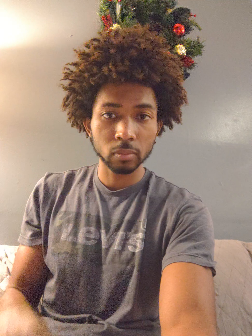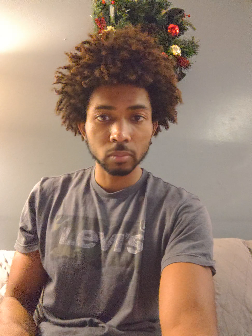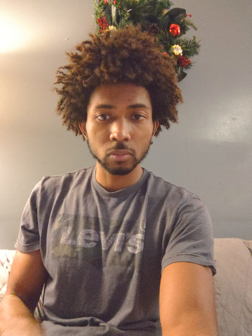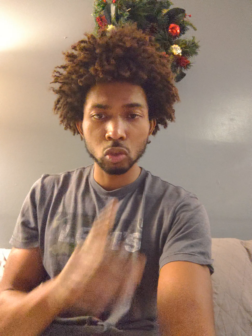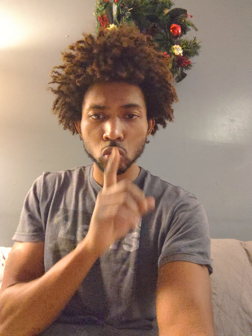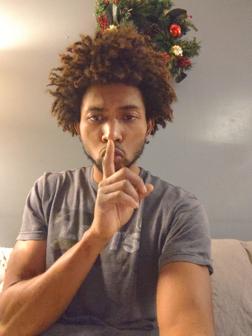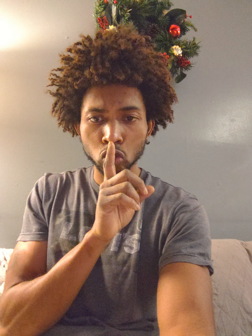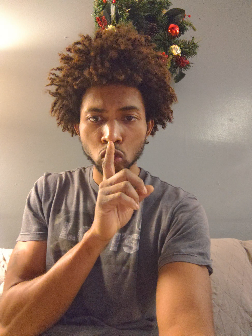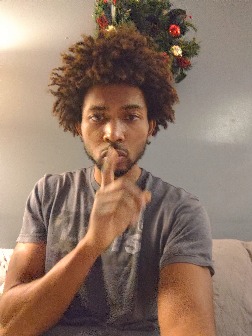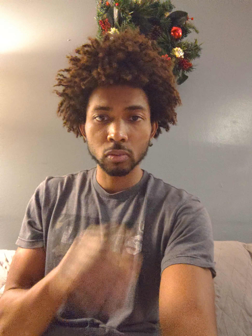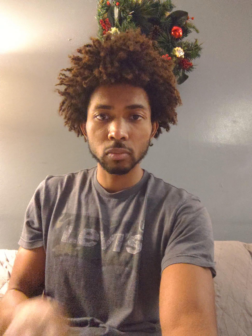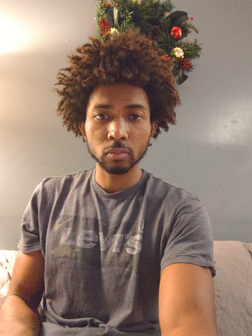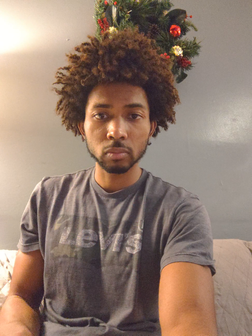shhh